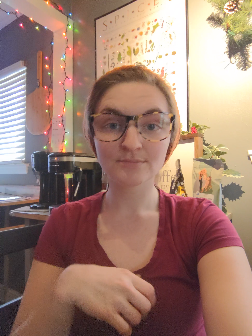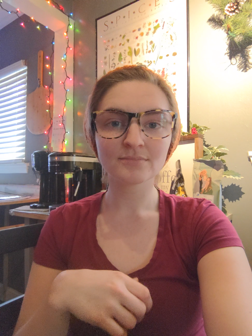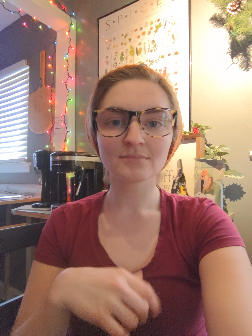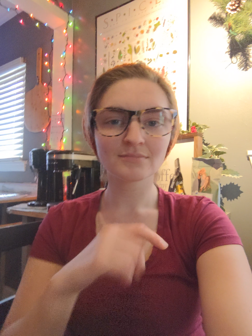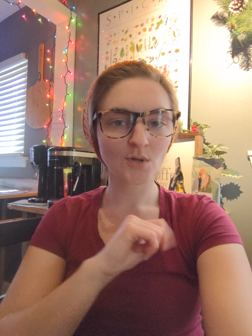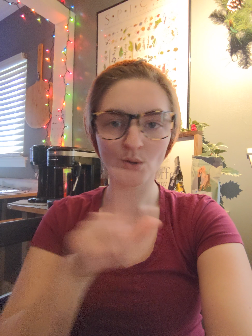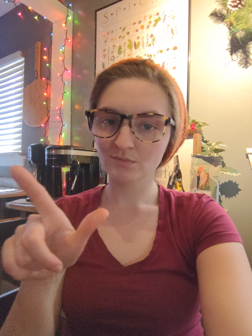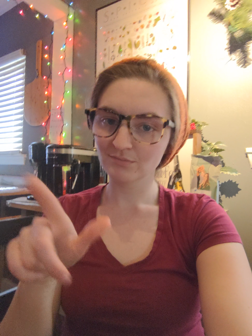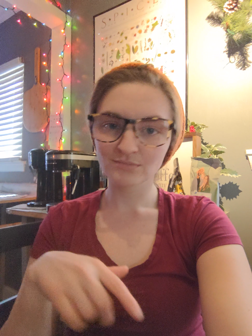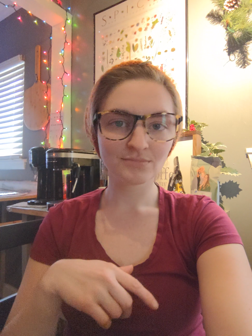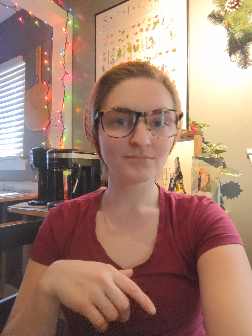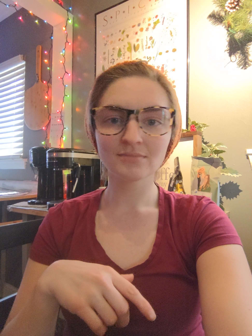all